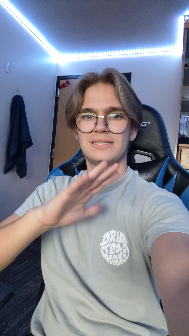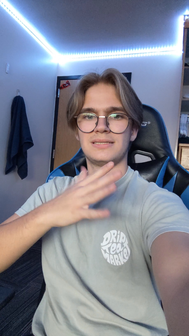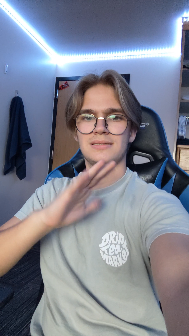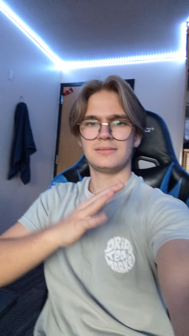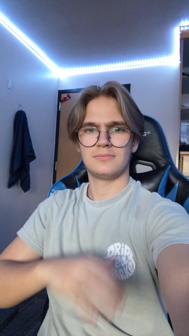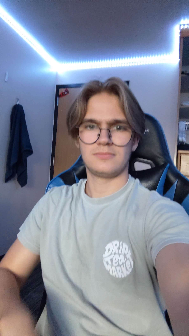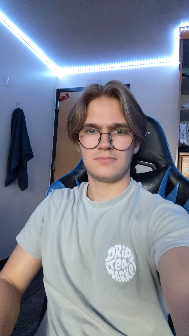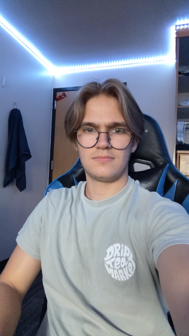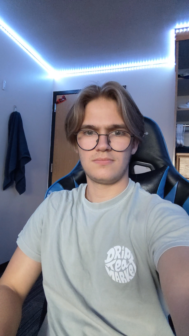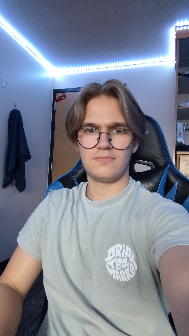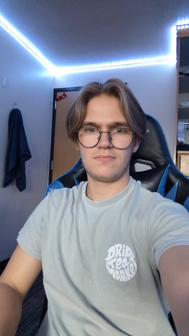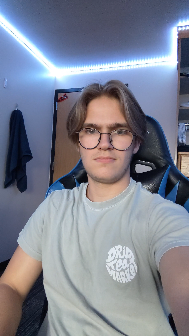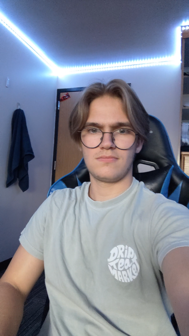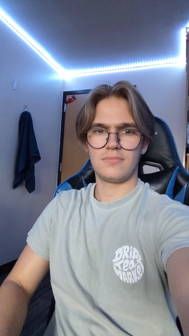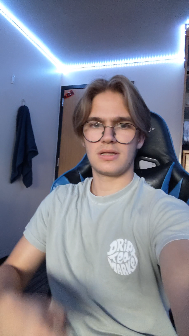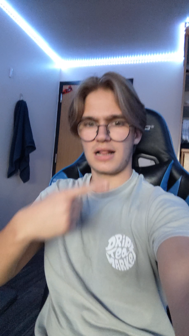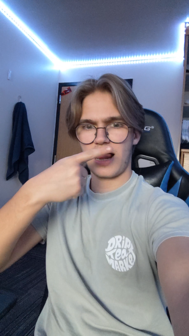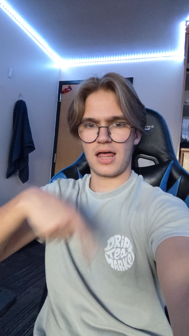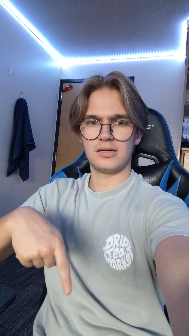cut